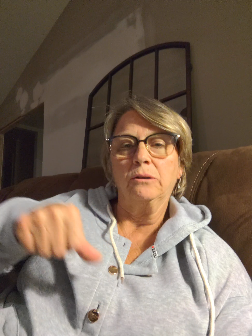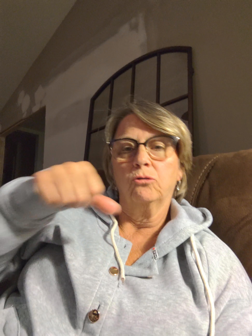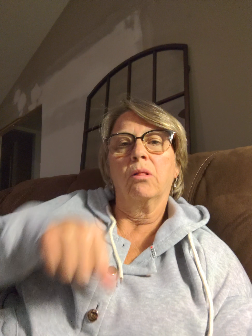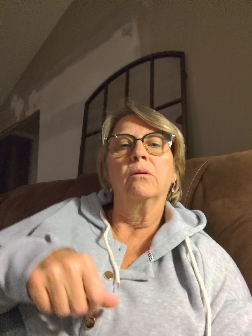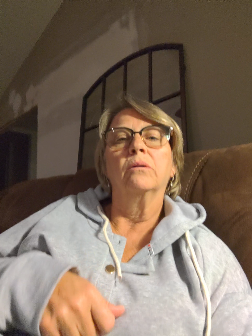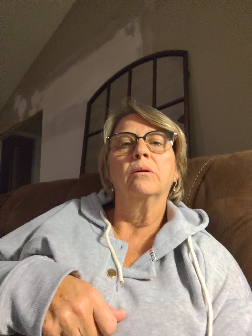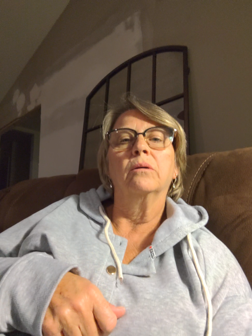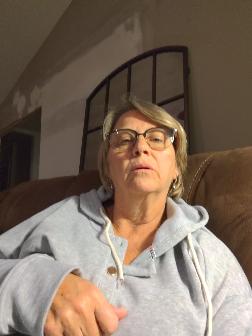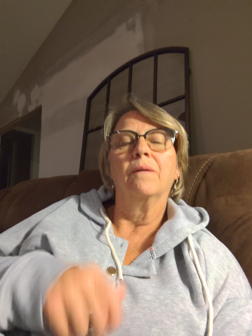puzzle